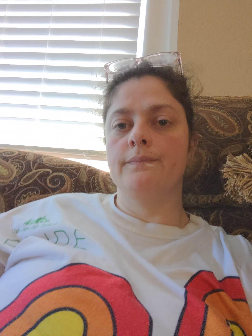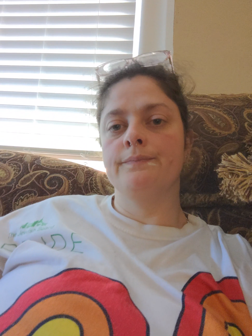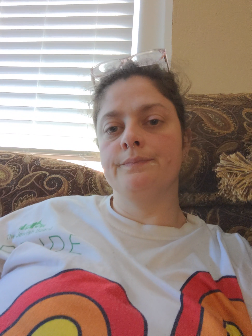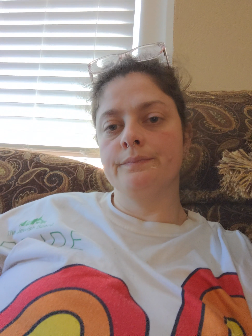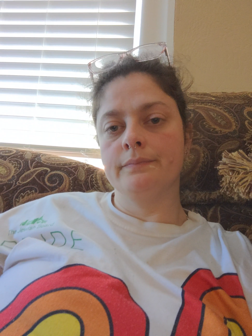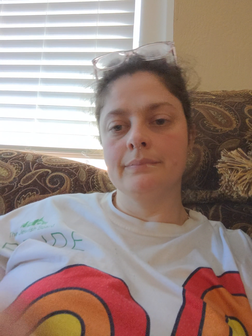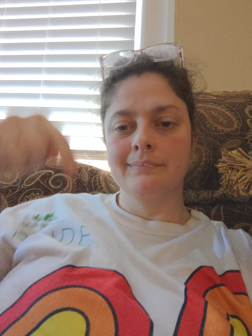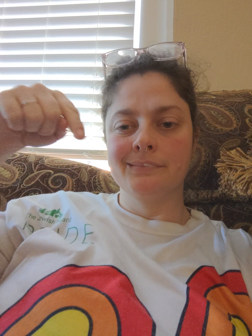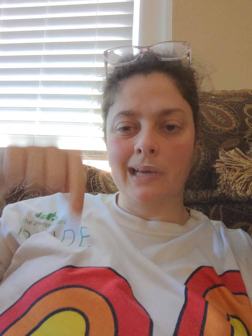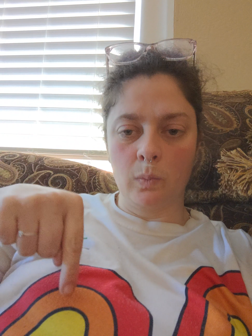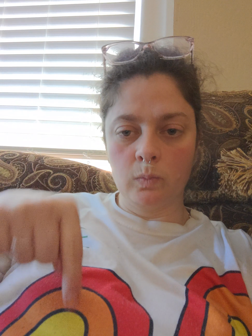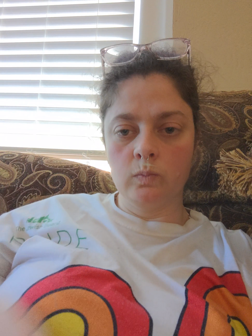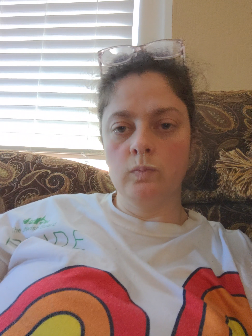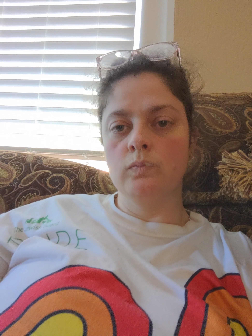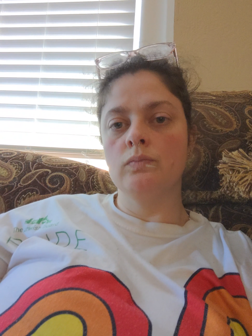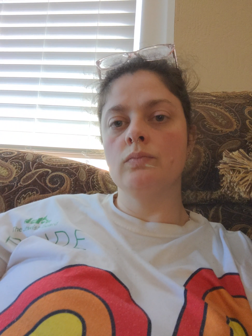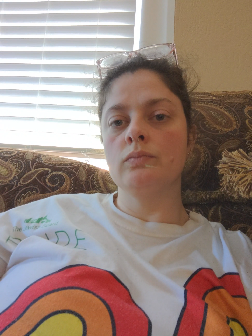down